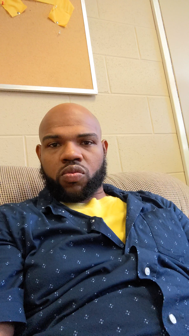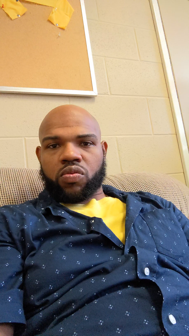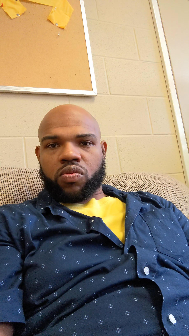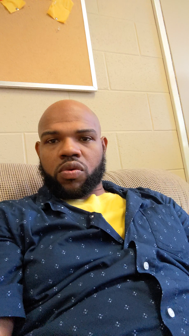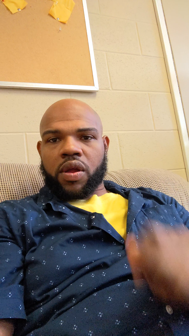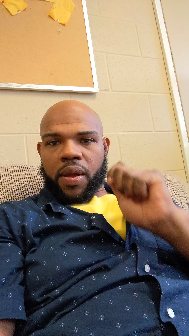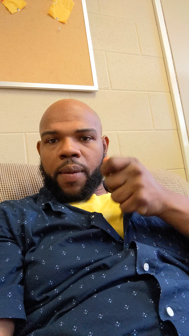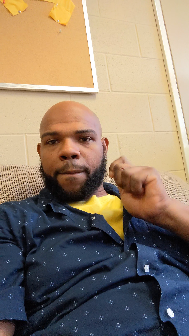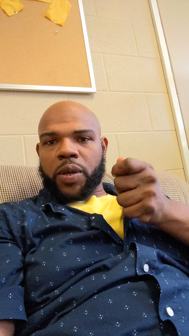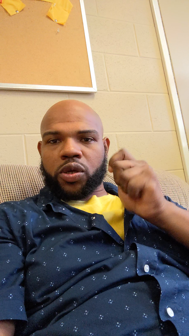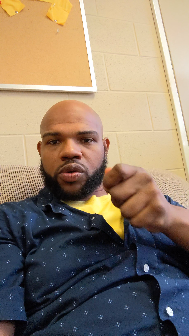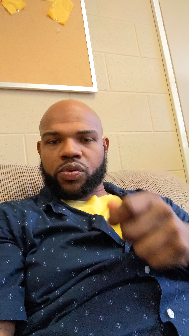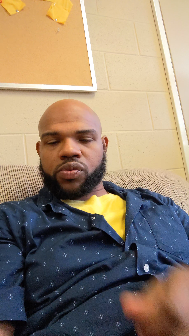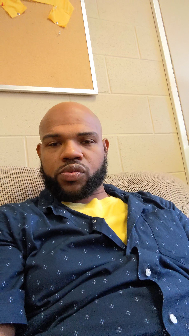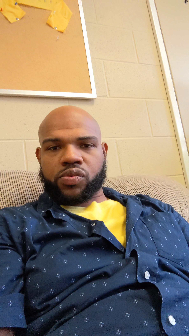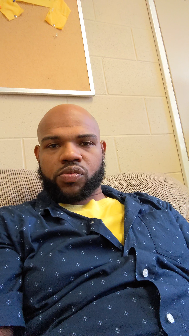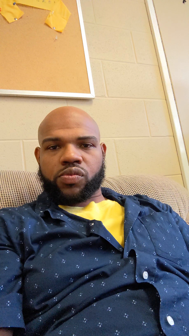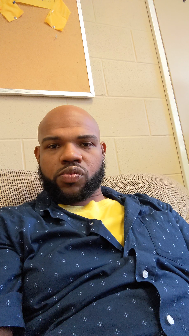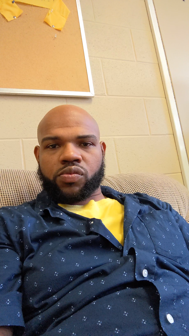hammer